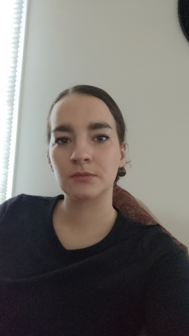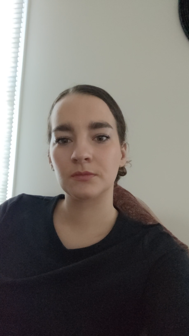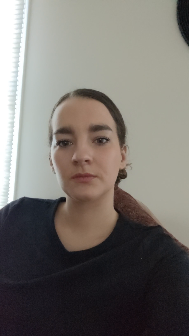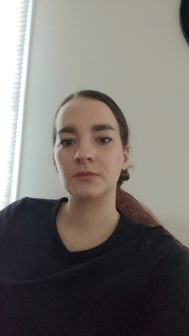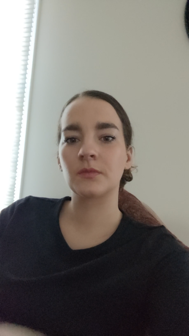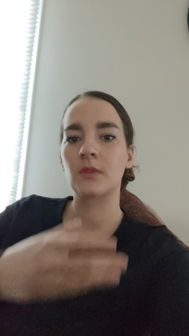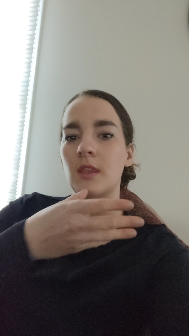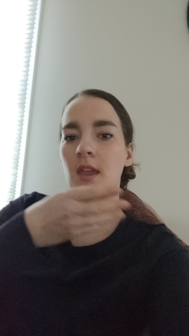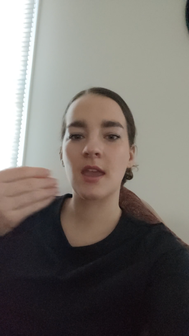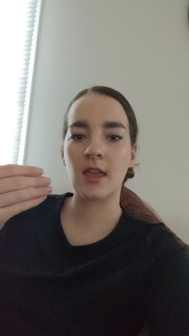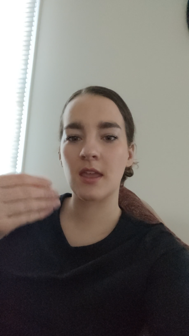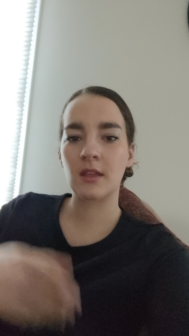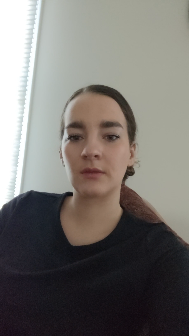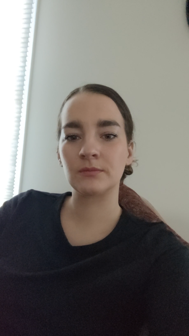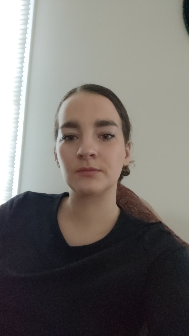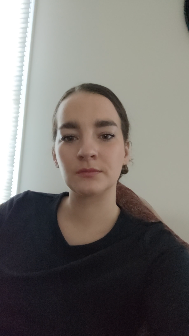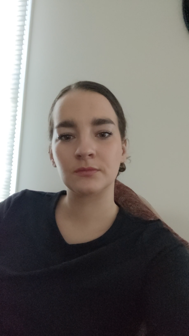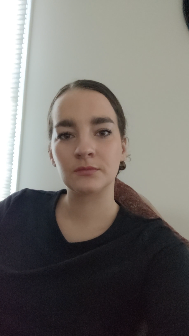and